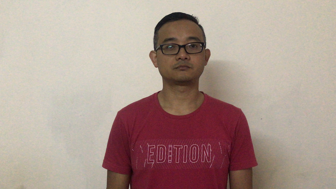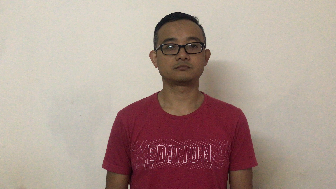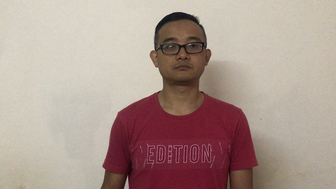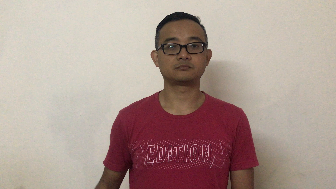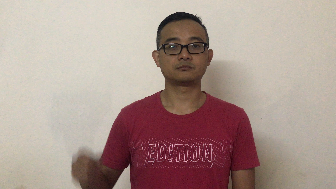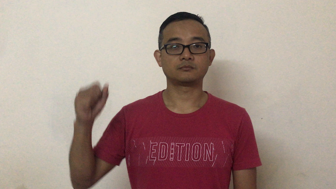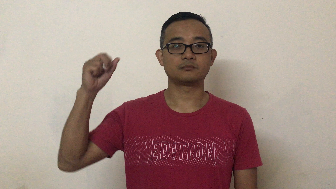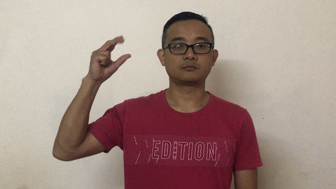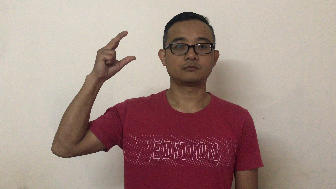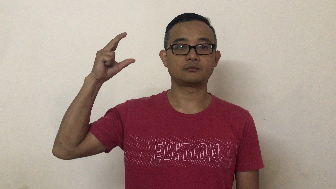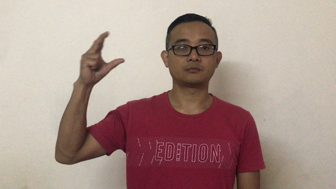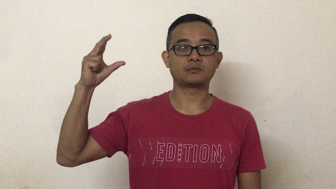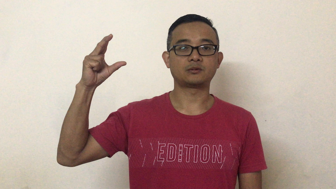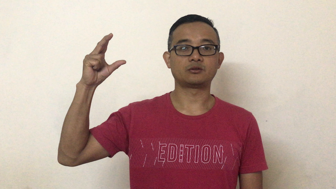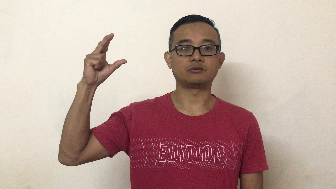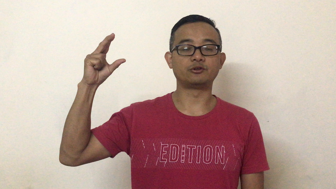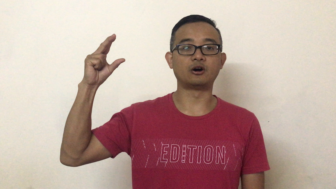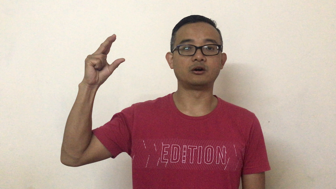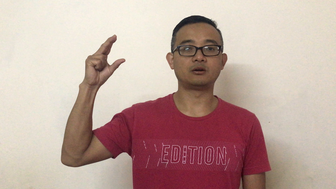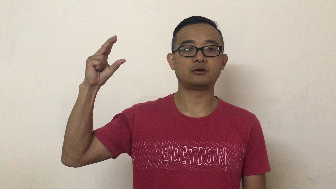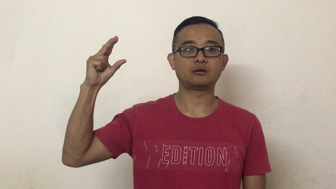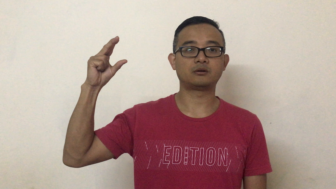द